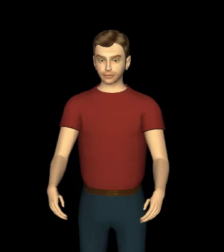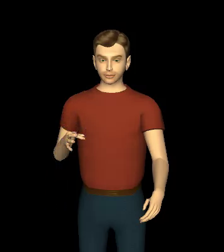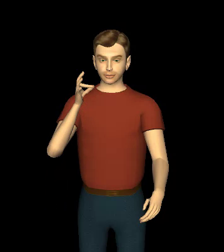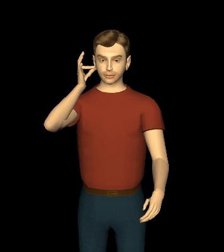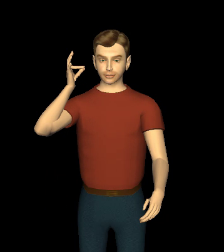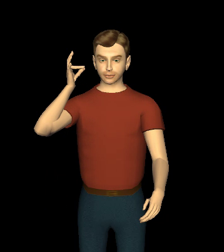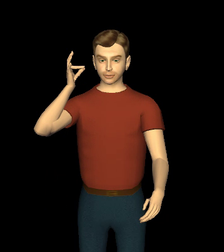صوت